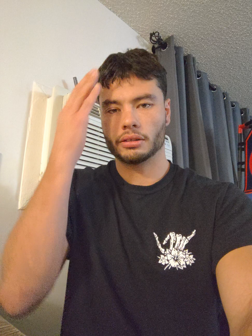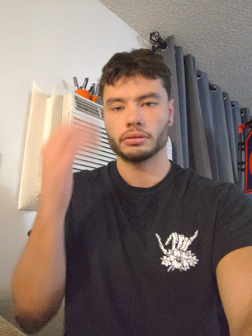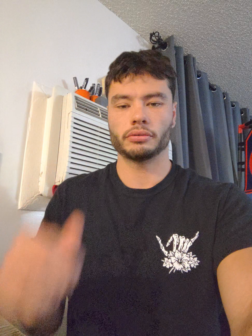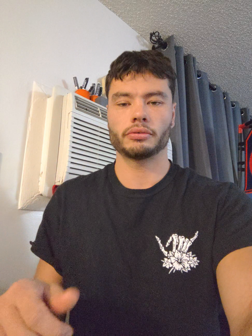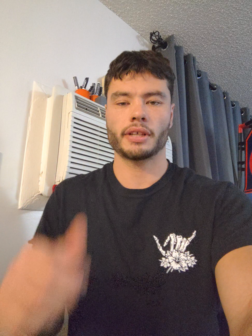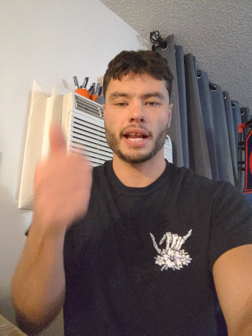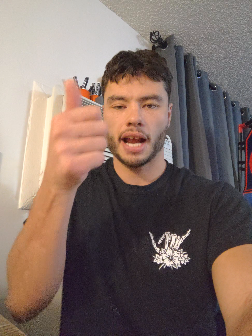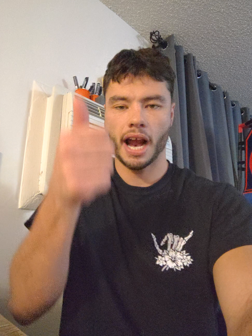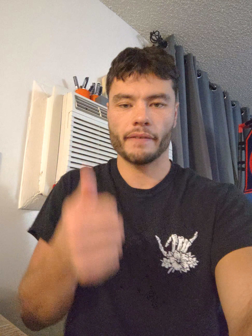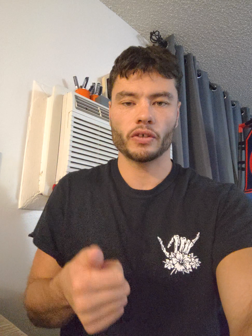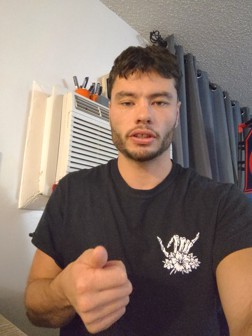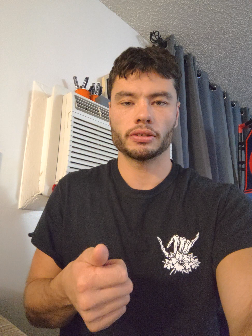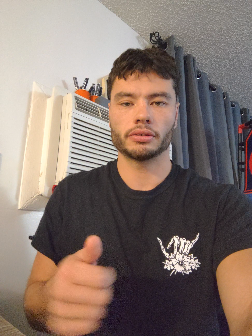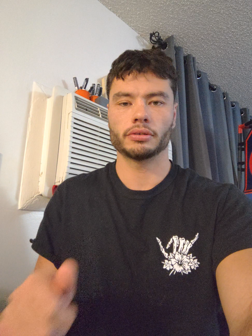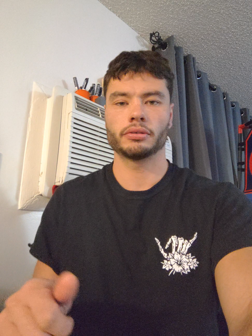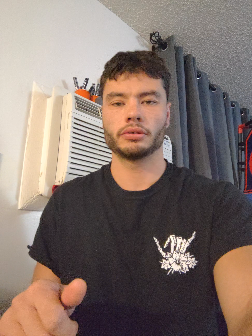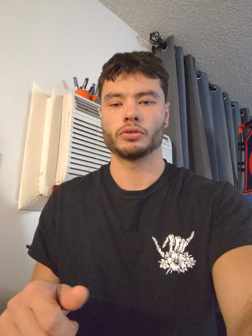every